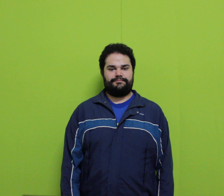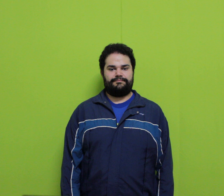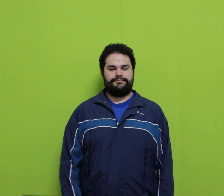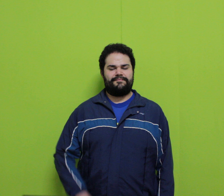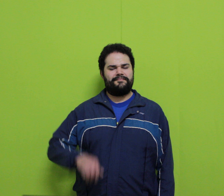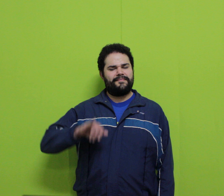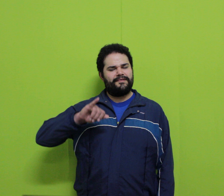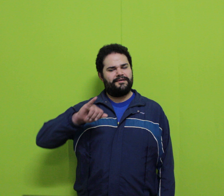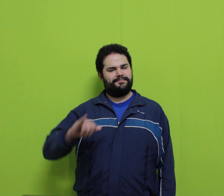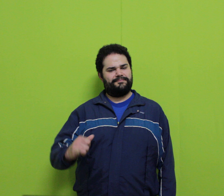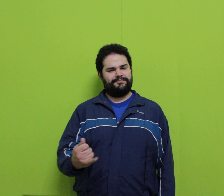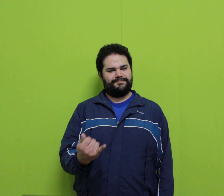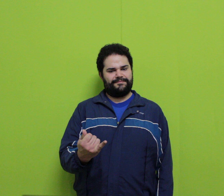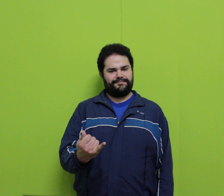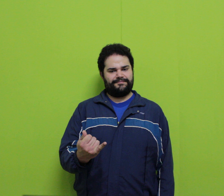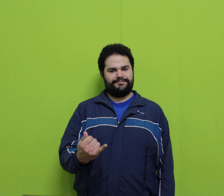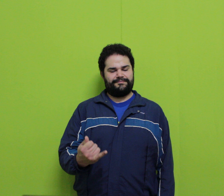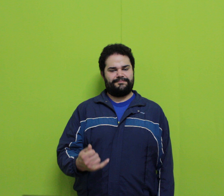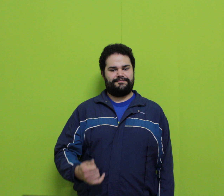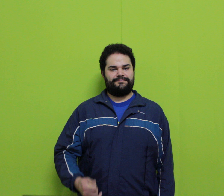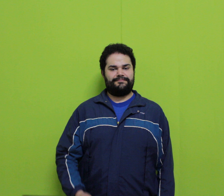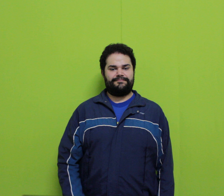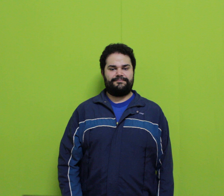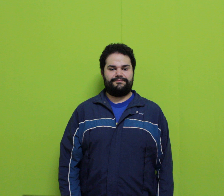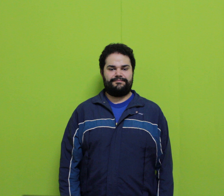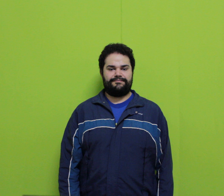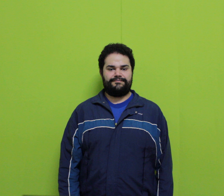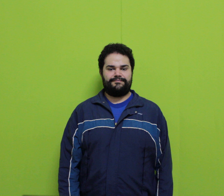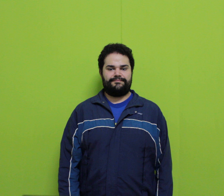aproveitar